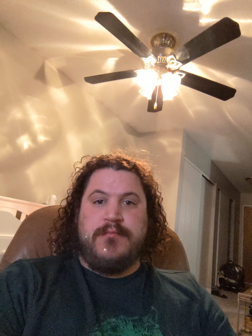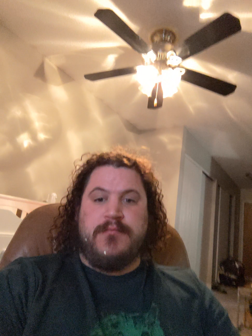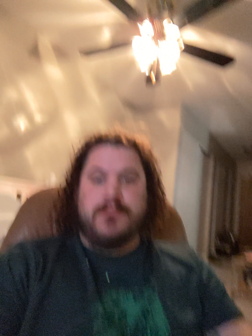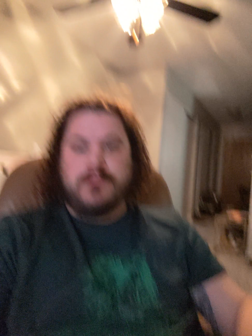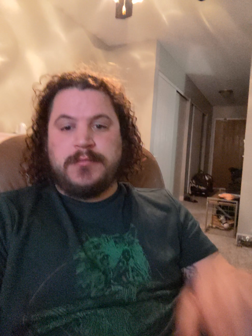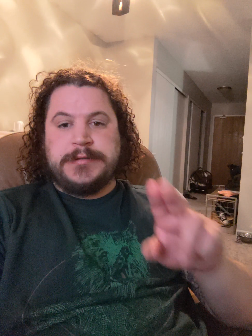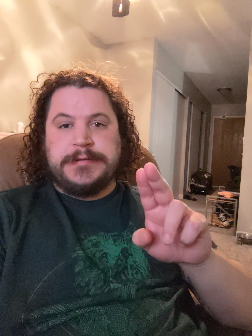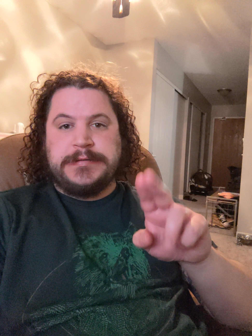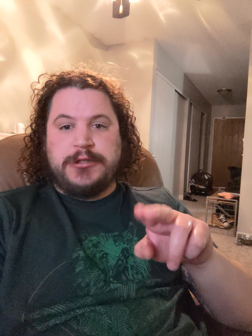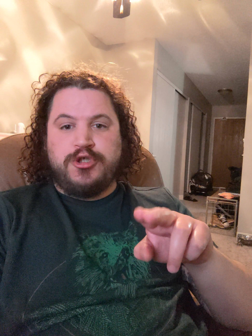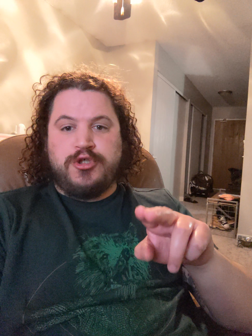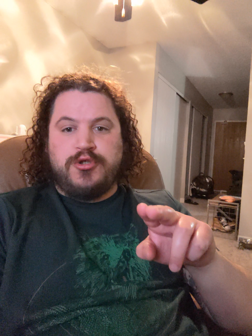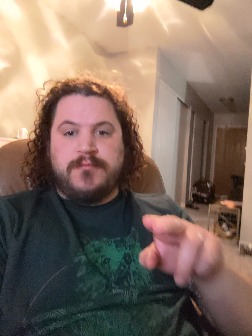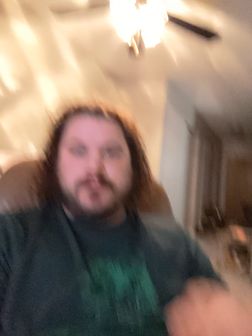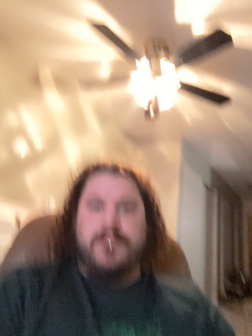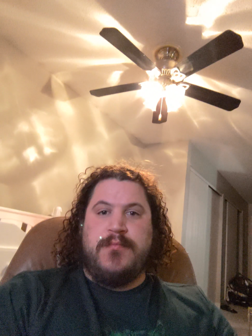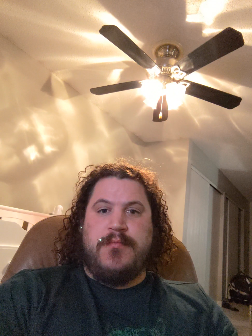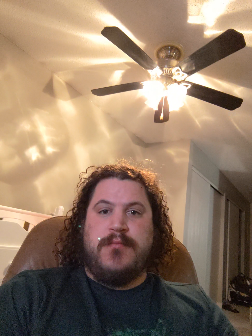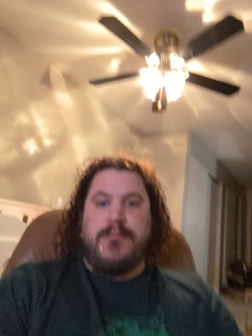chair